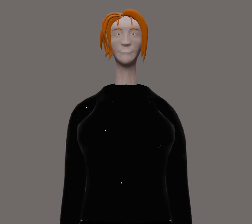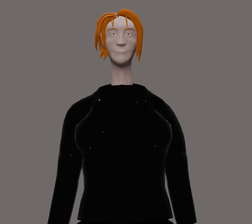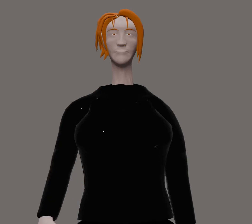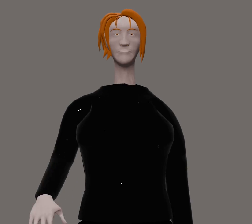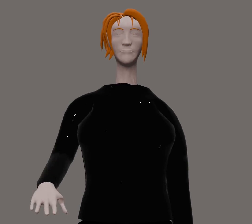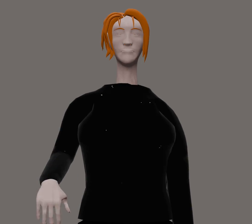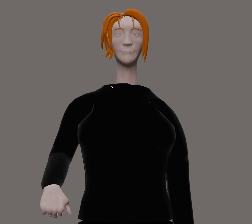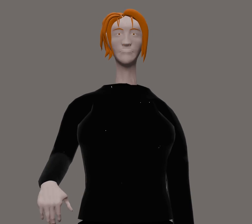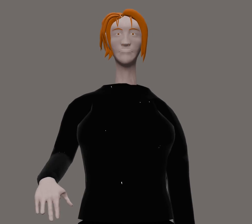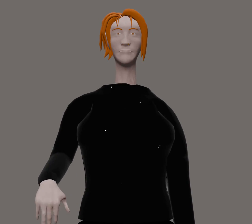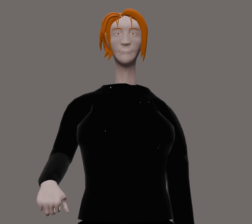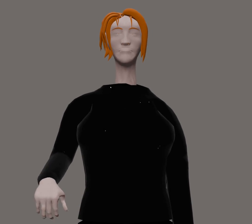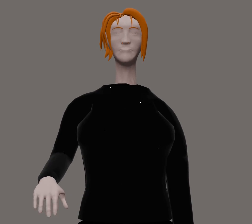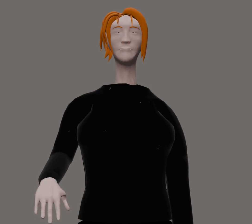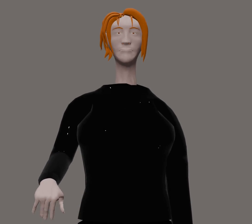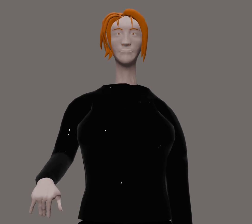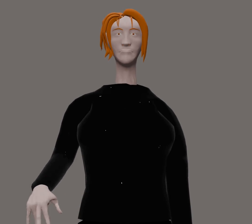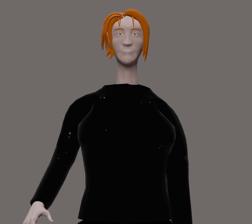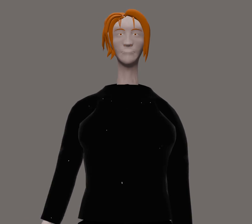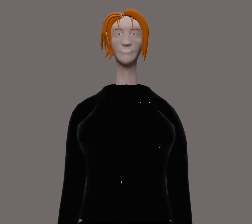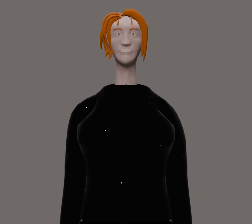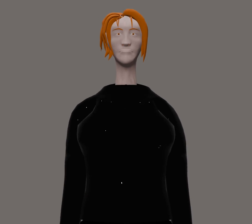Behind